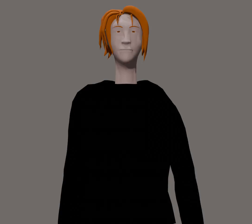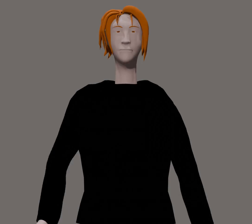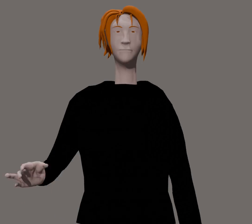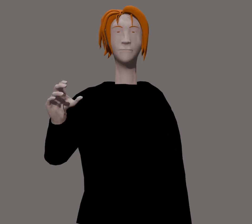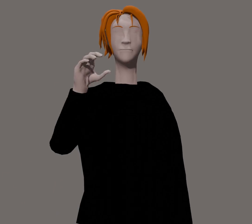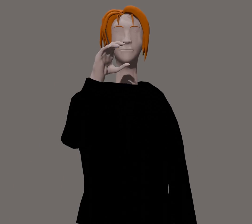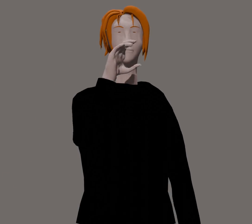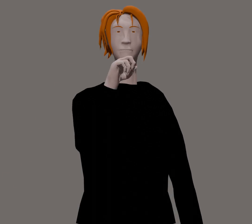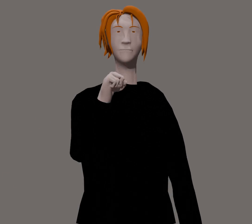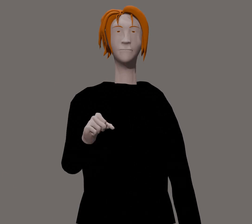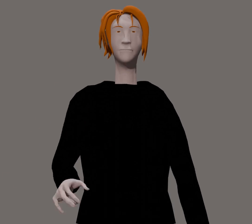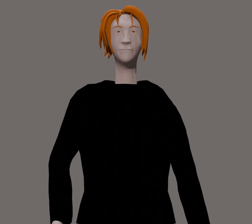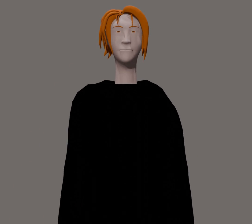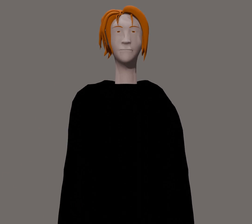Conjecture